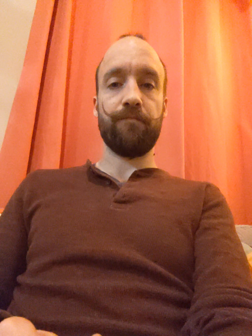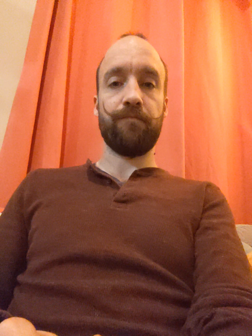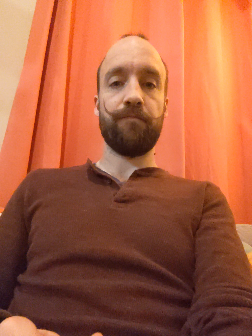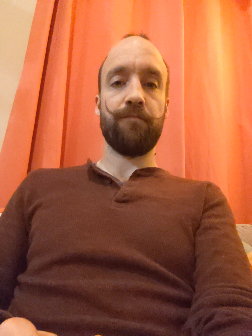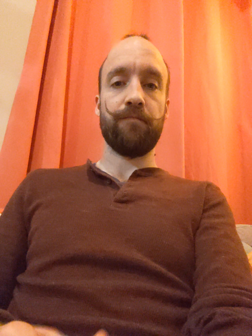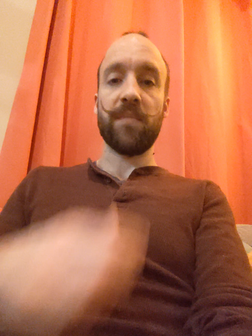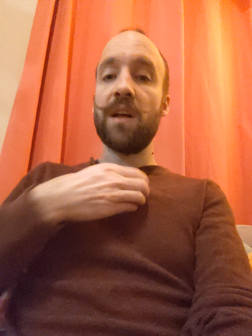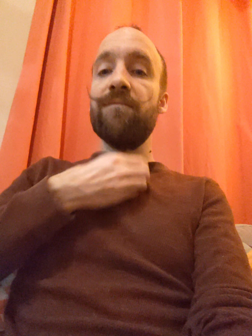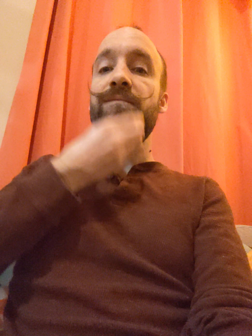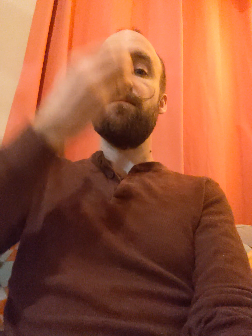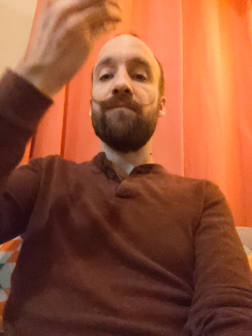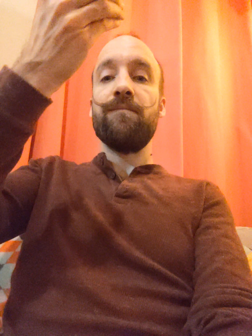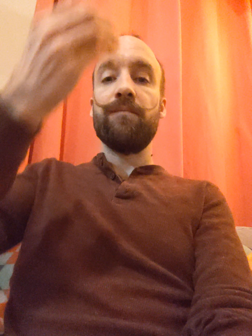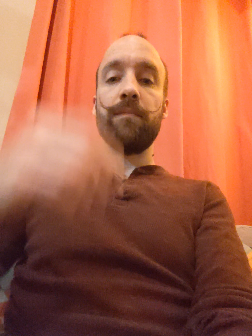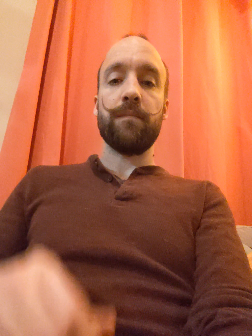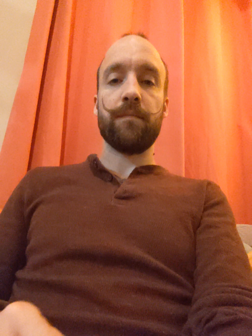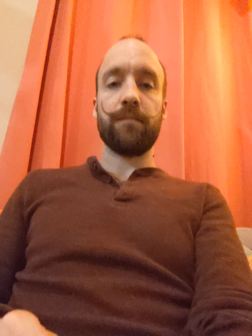giraffe